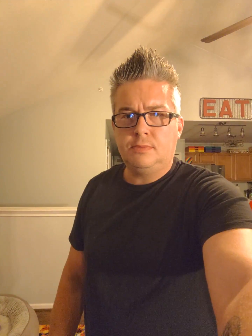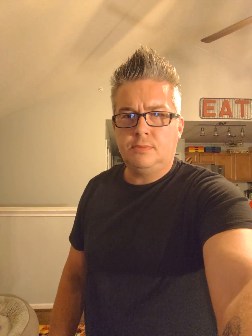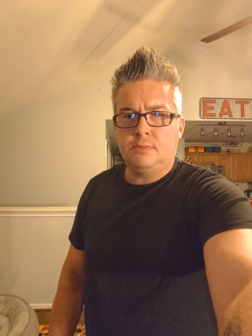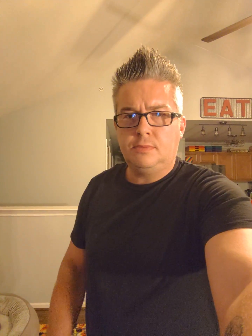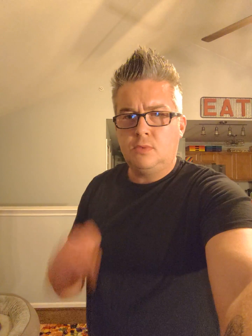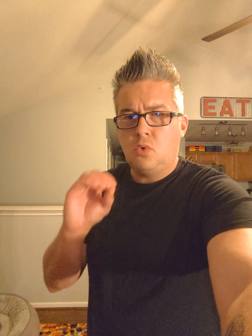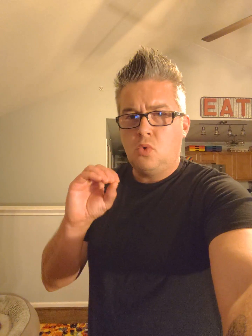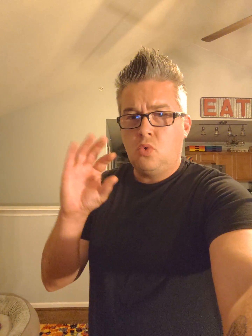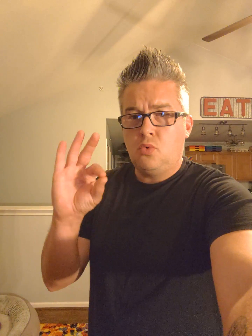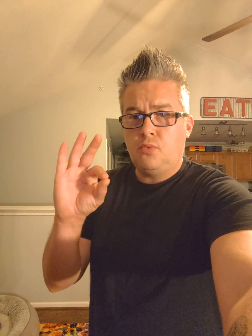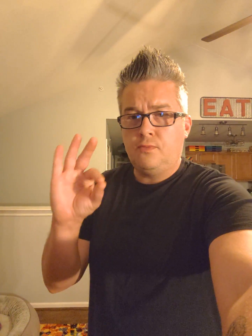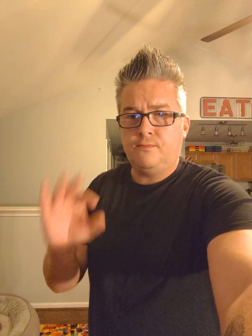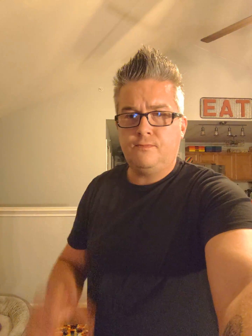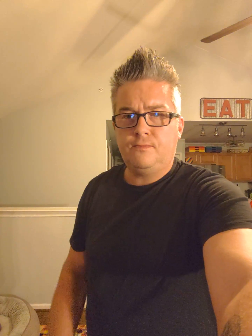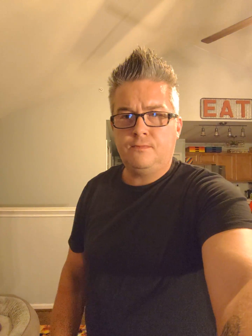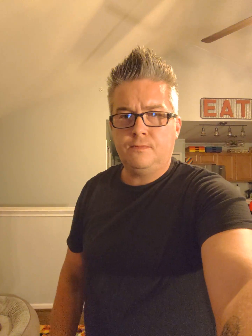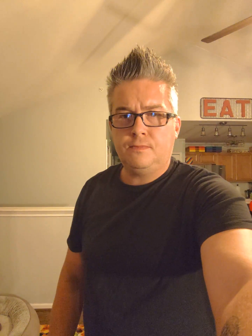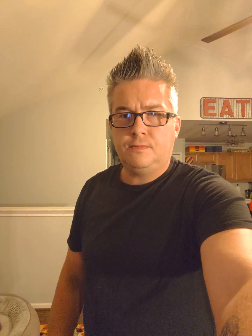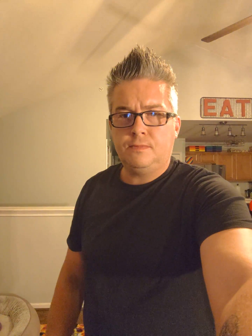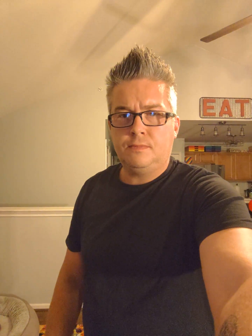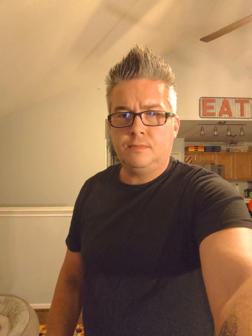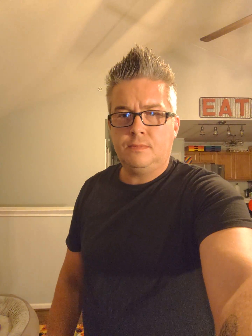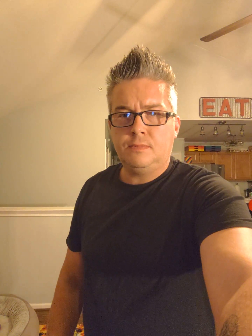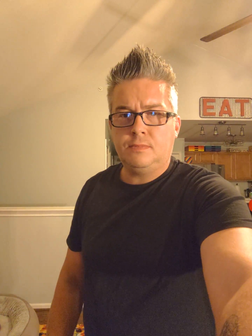of